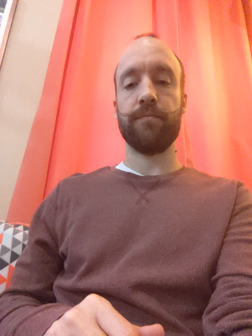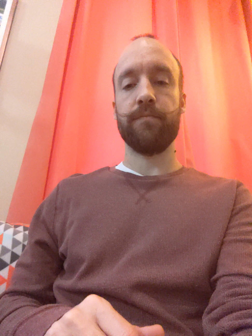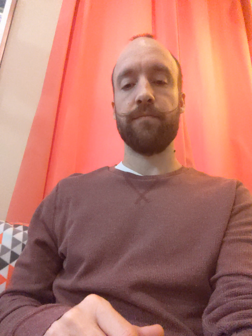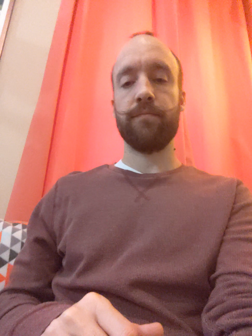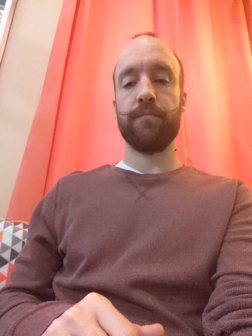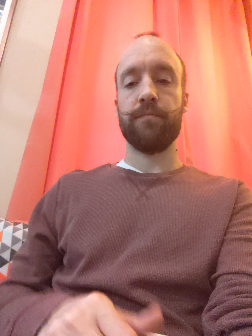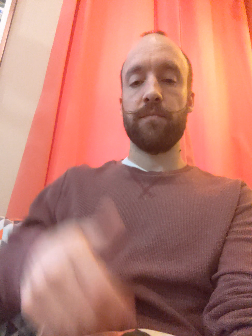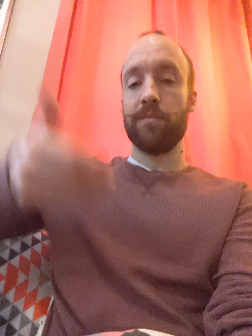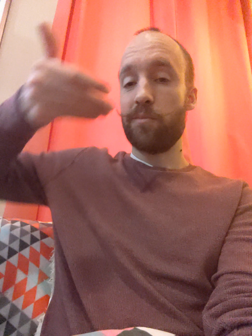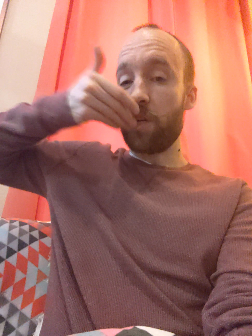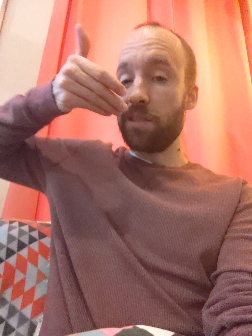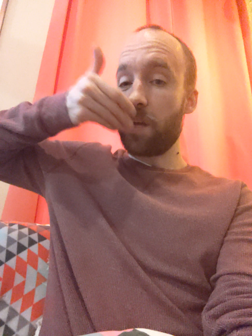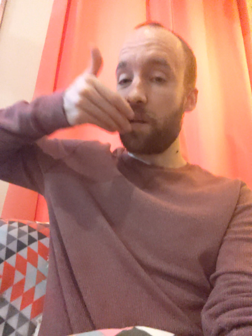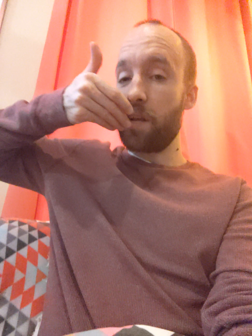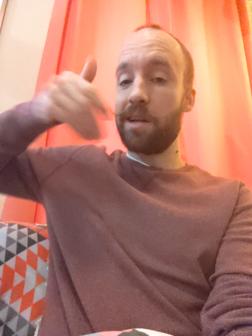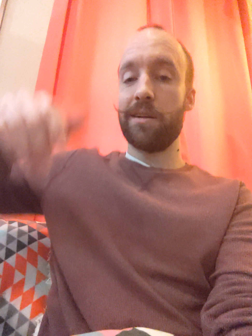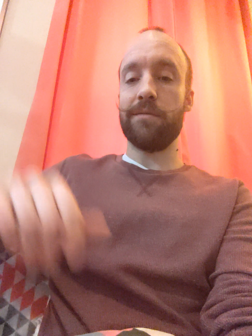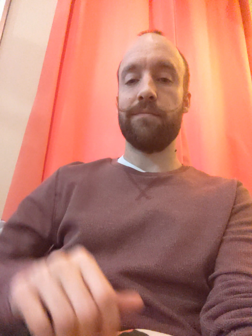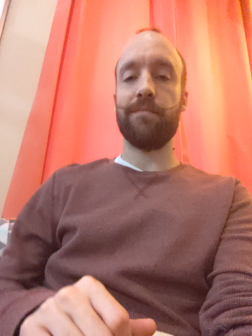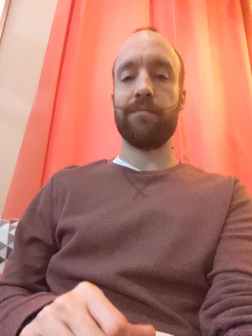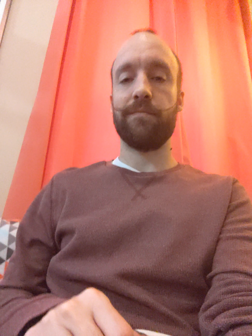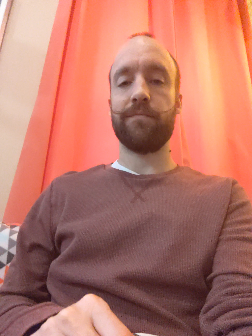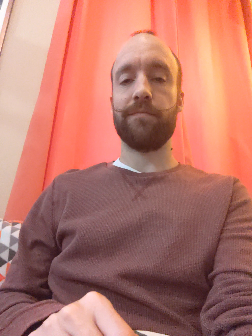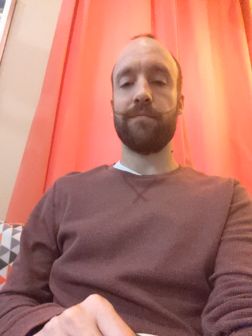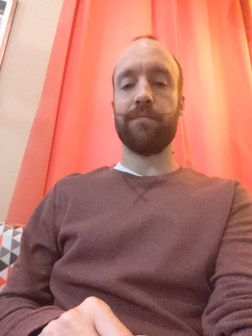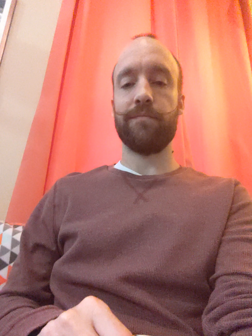pizza